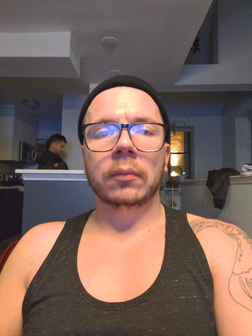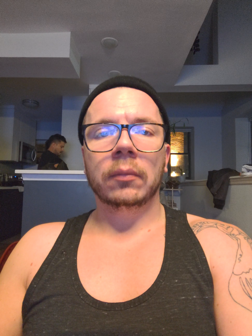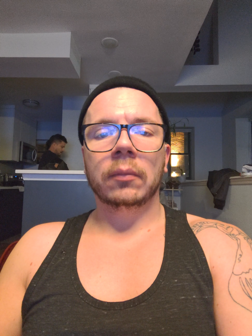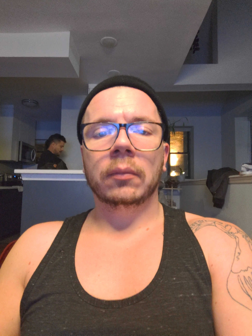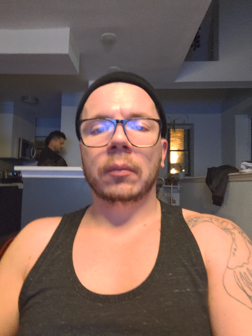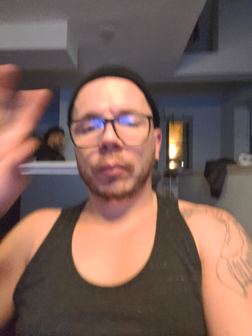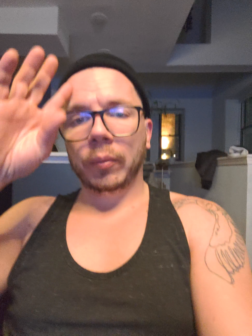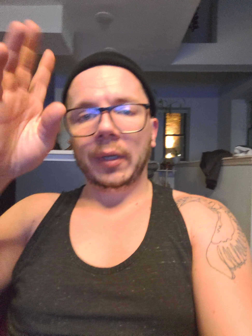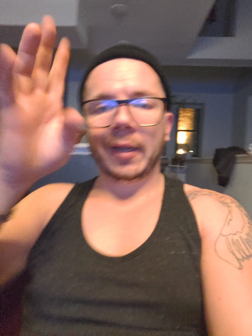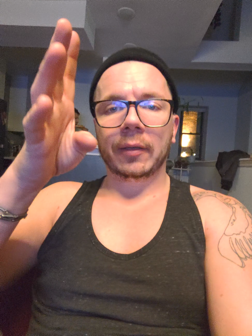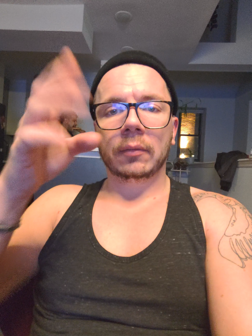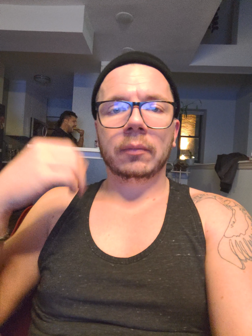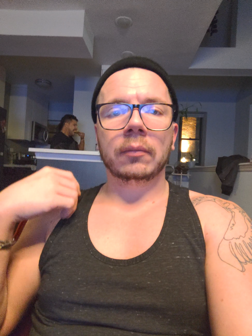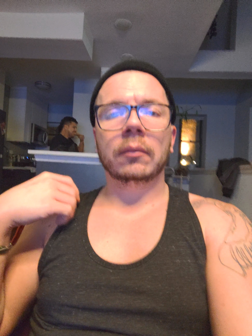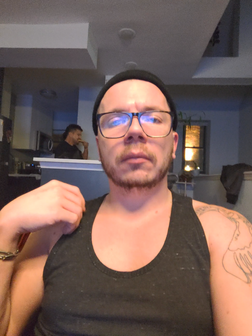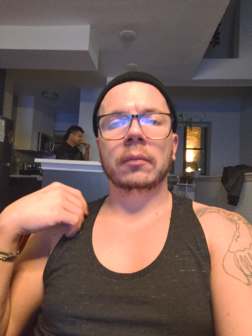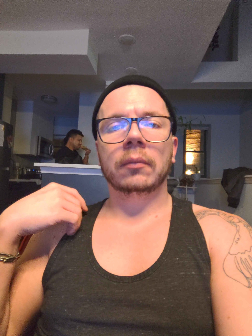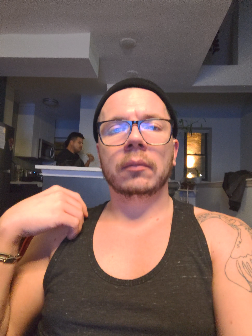pretend